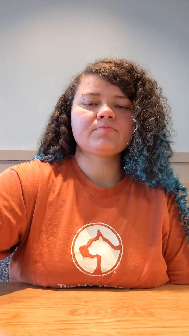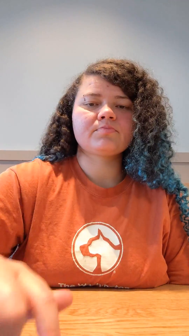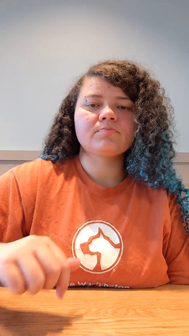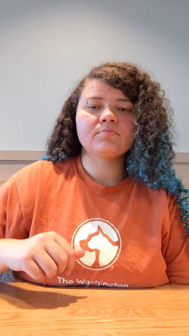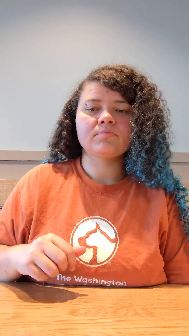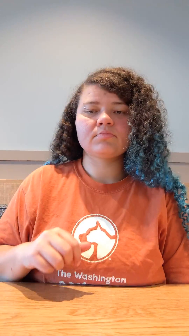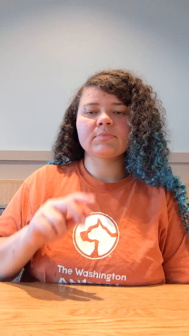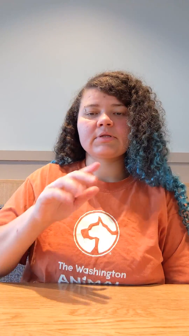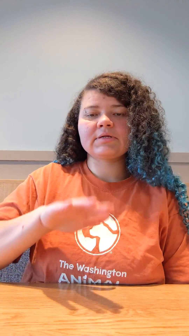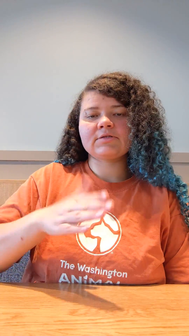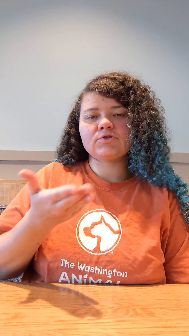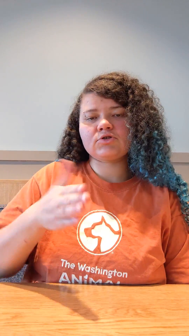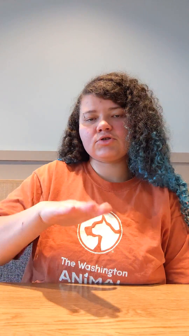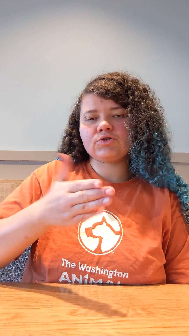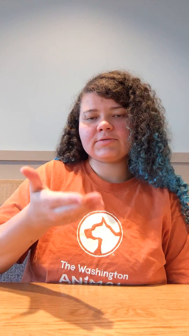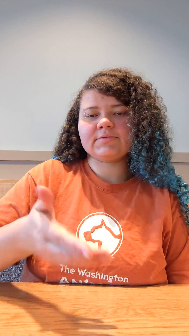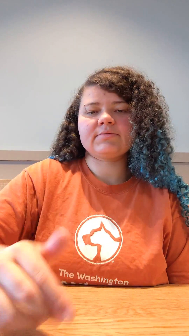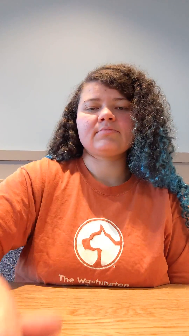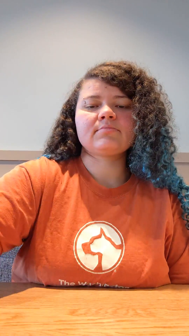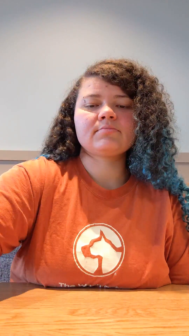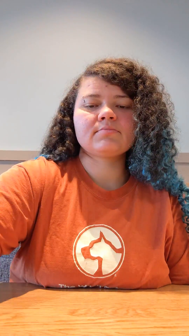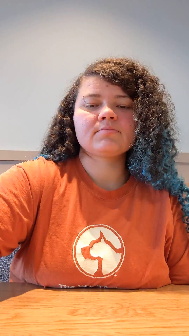kitchen